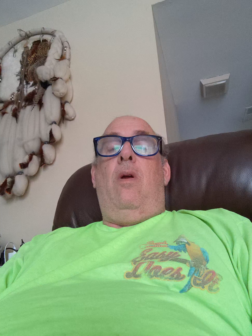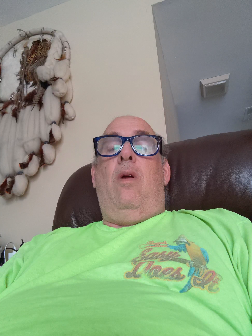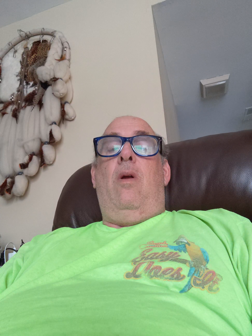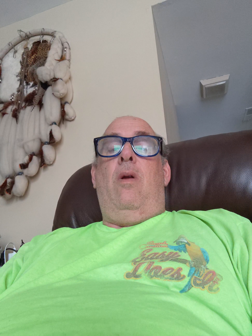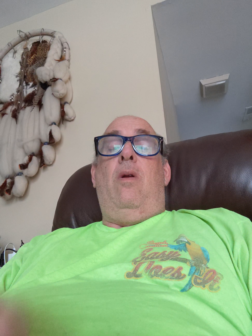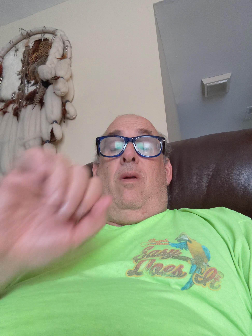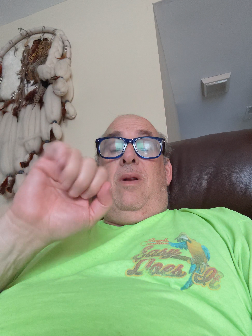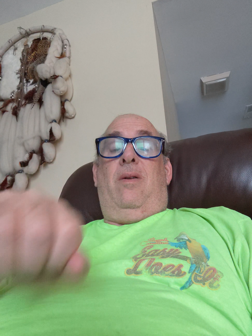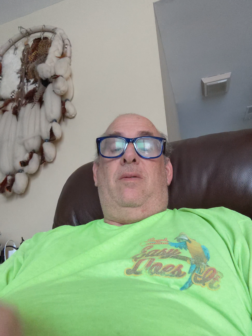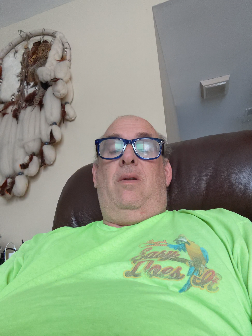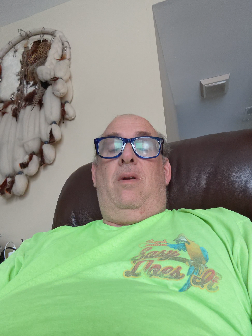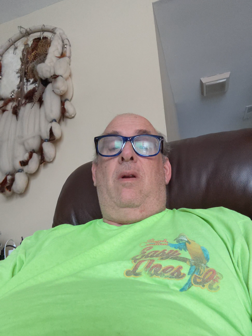can